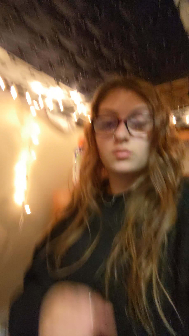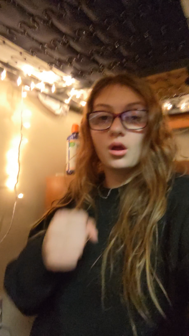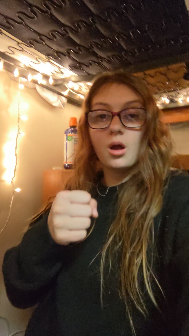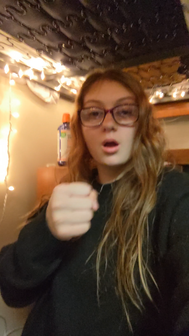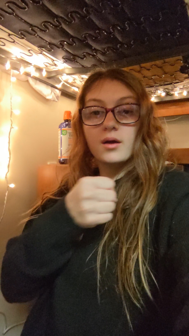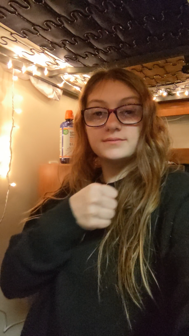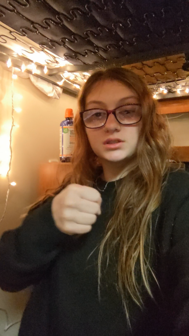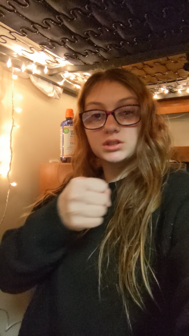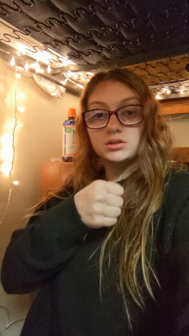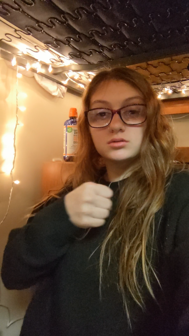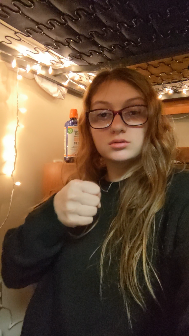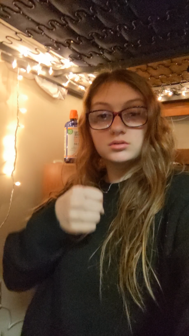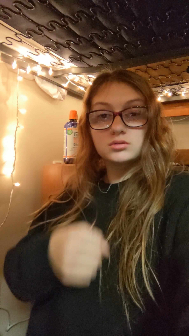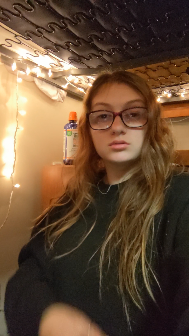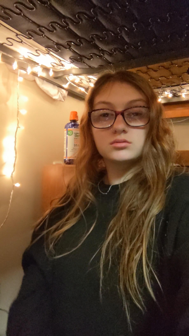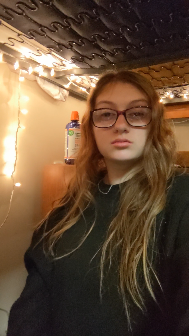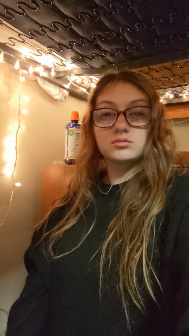coffee